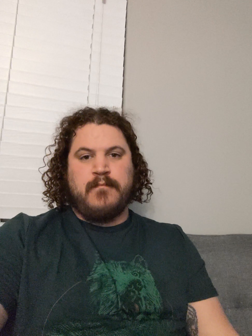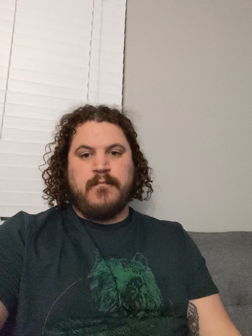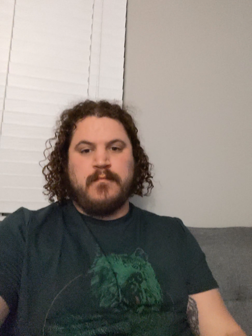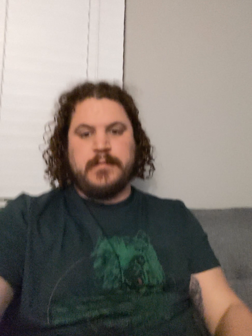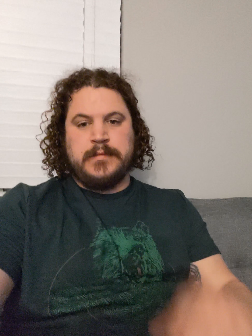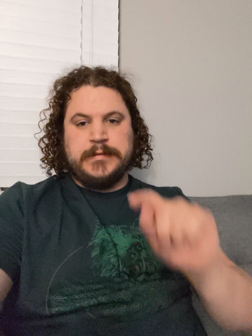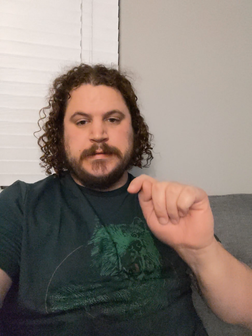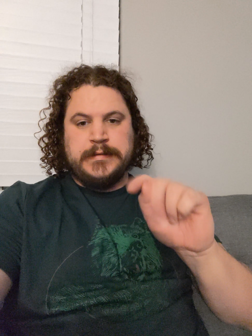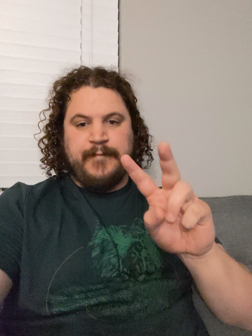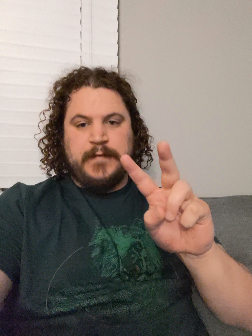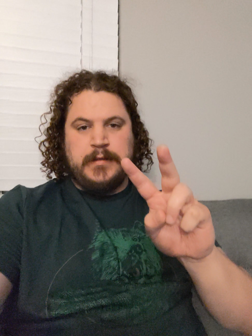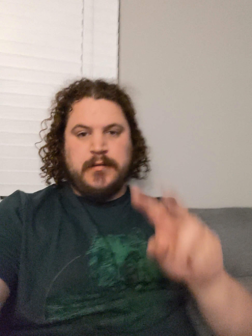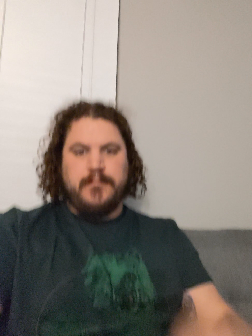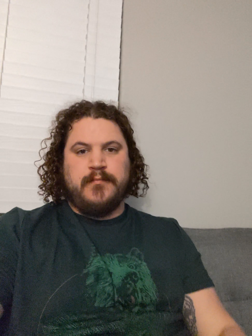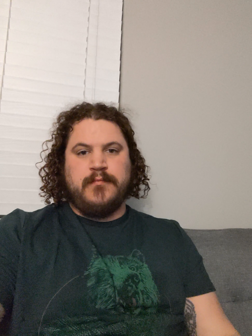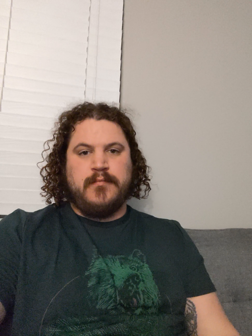TV